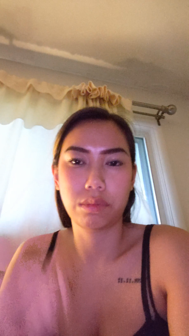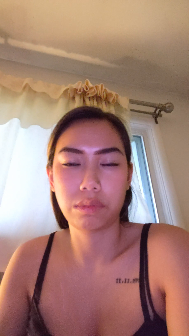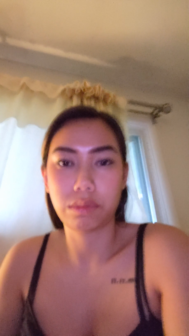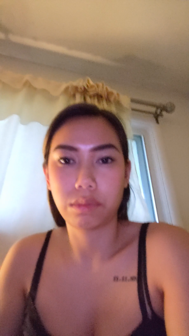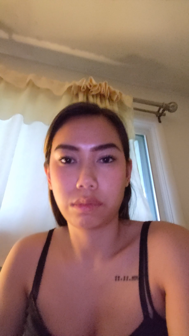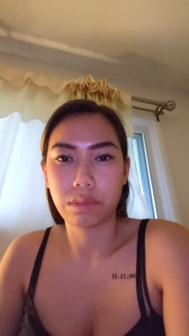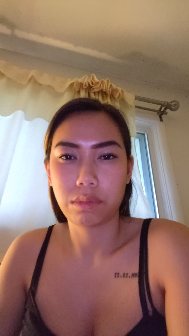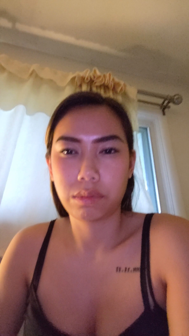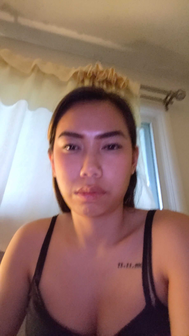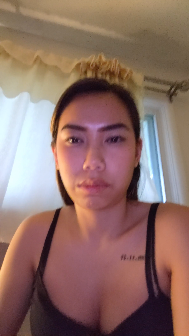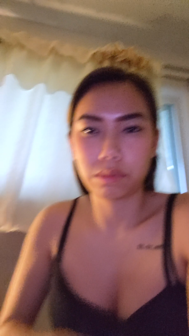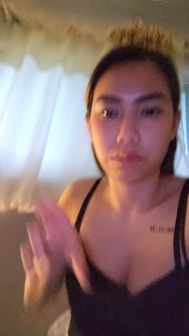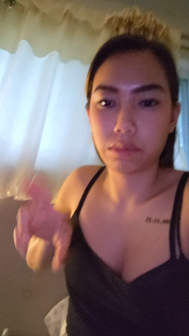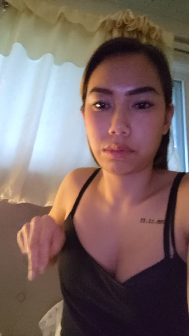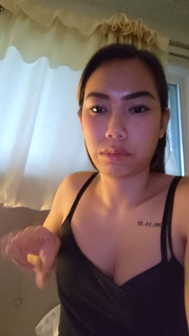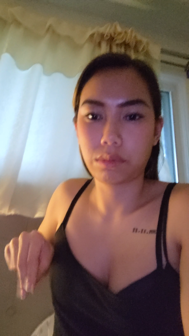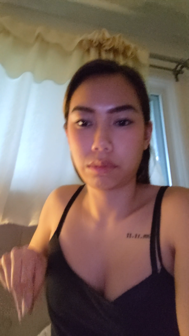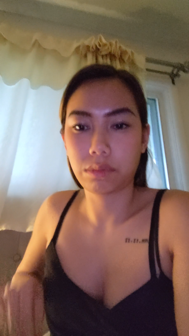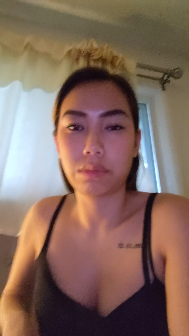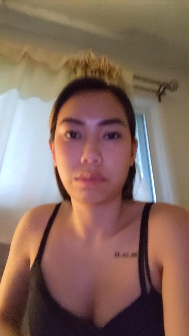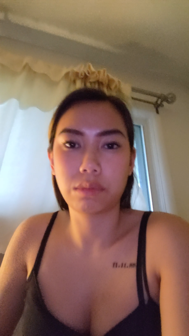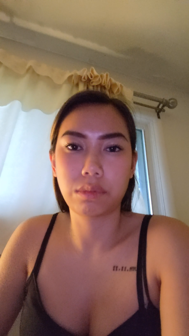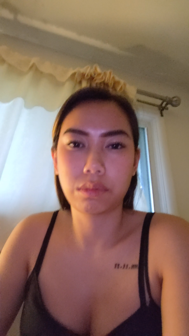diaper